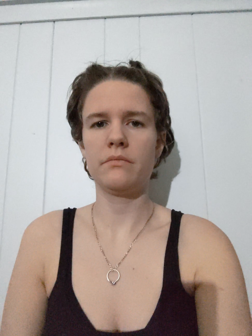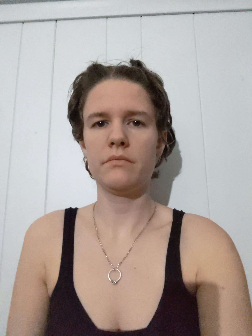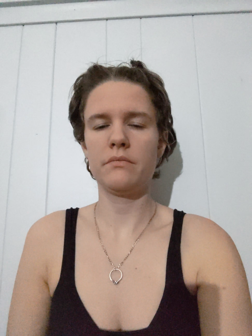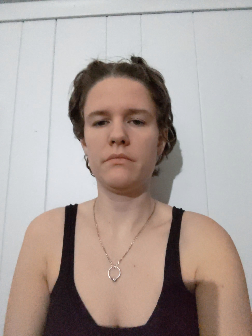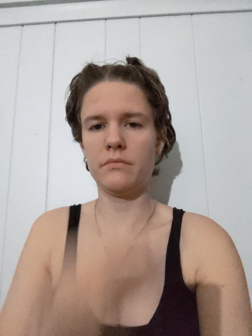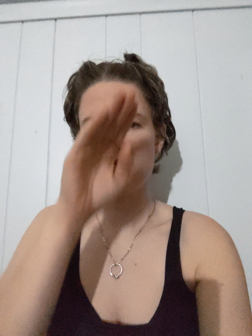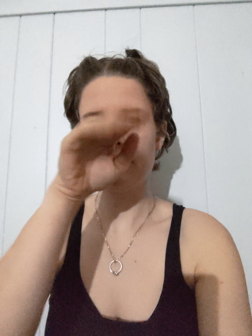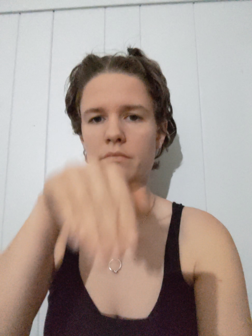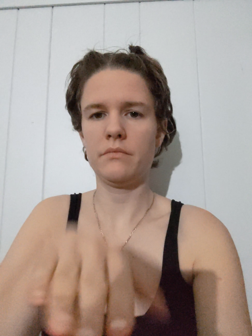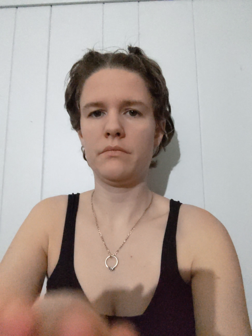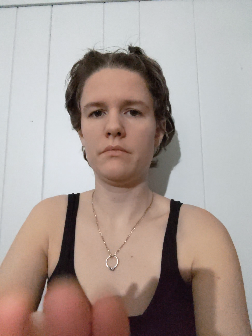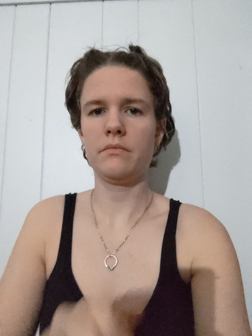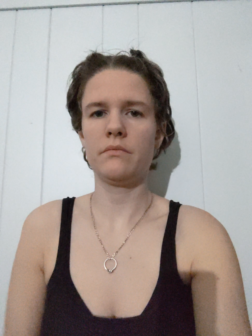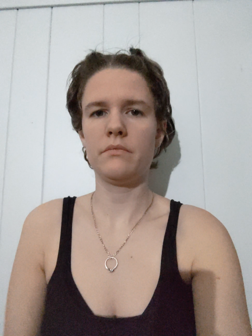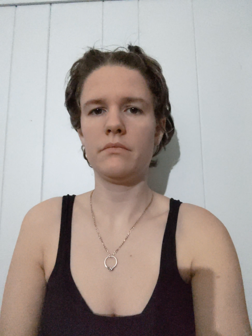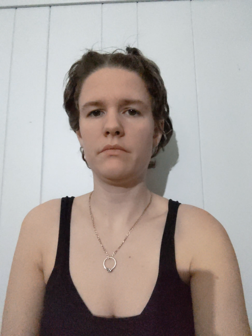elephant